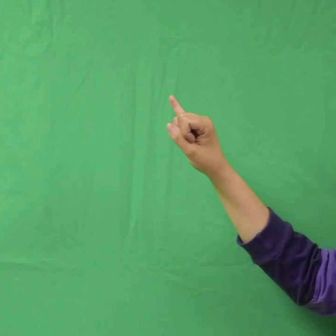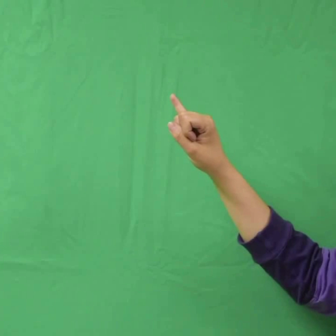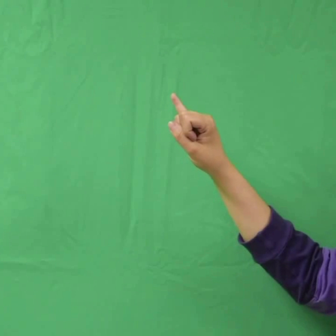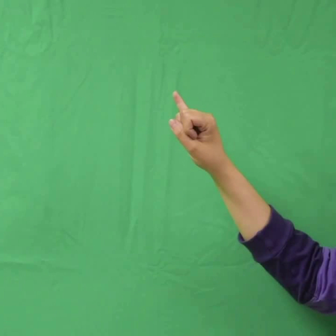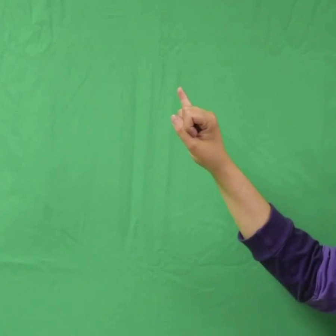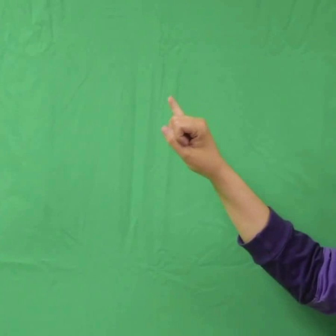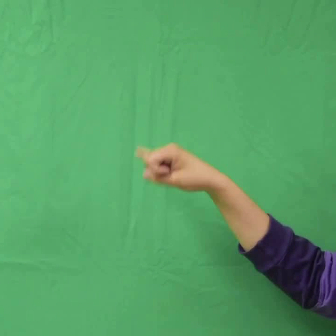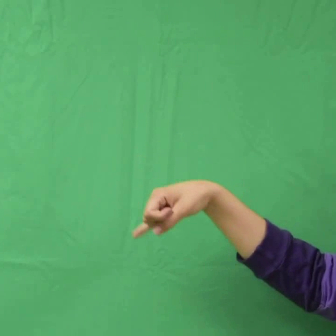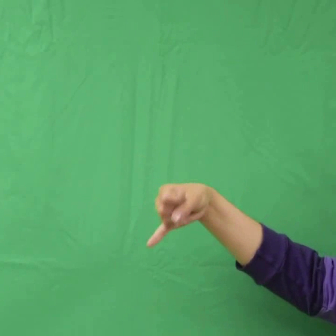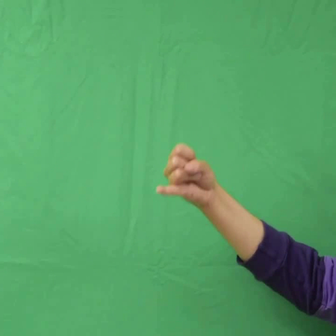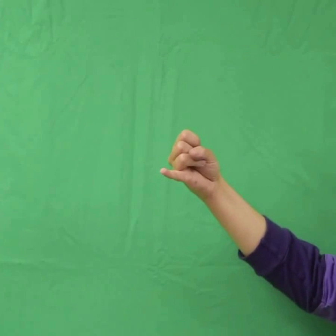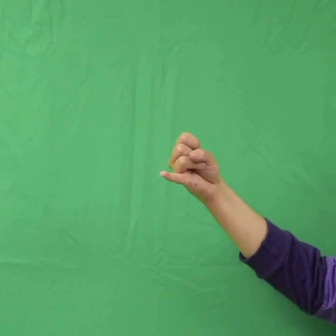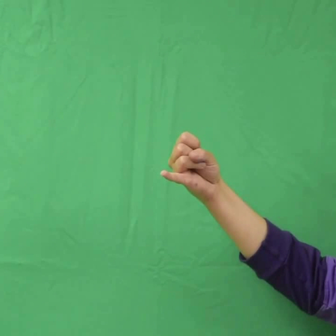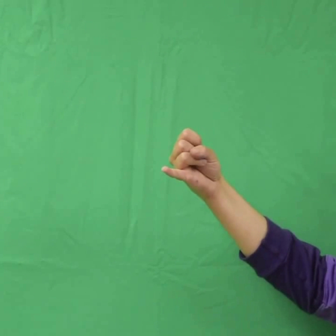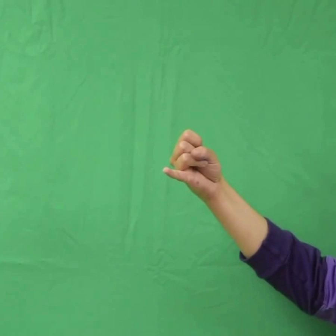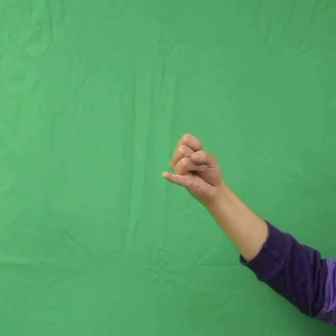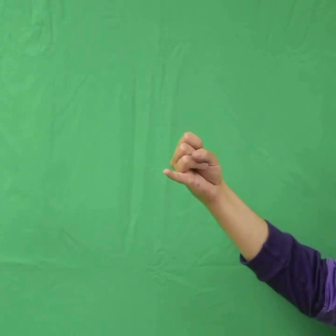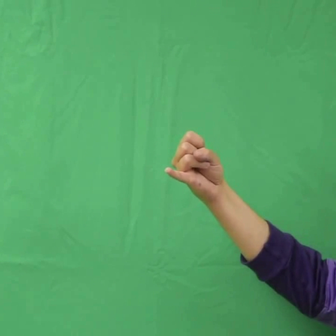J